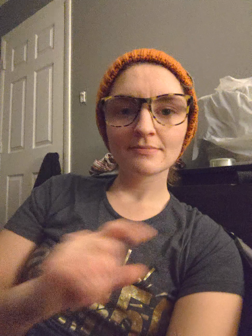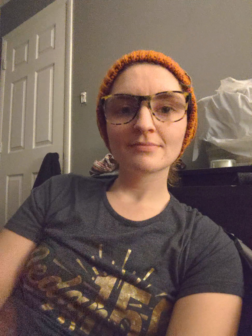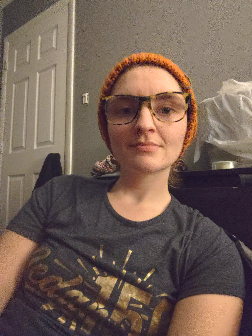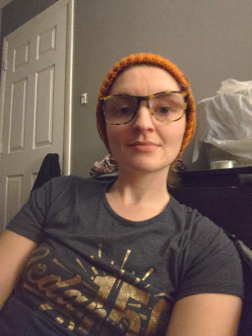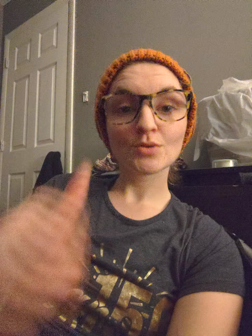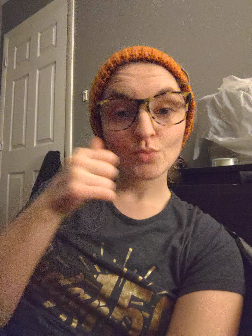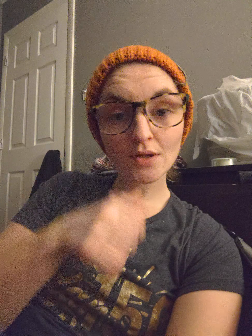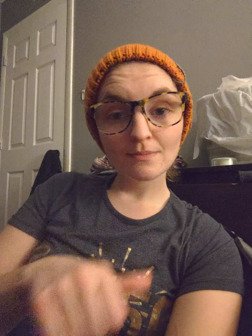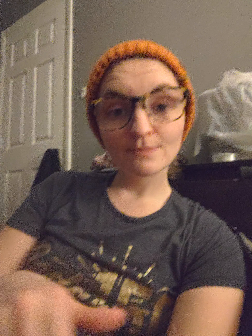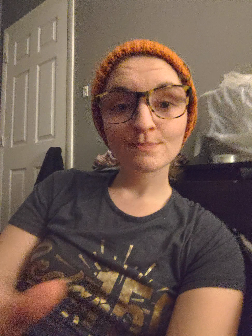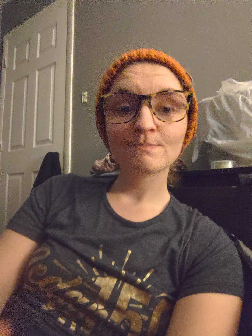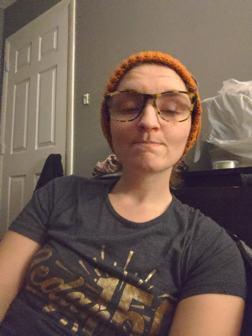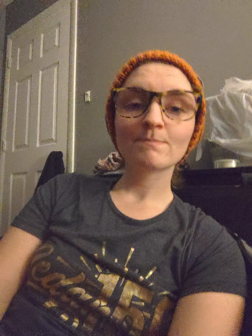girl